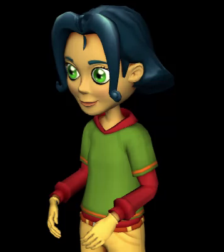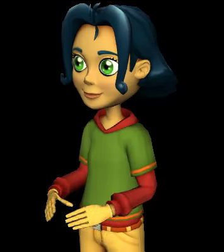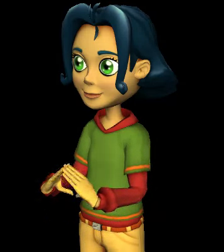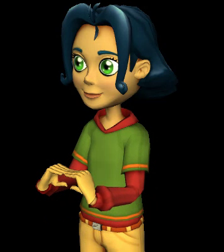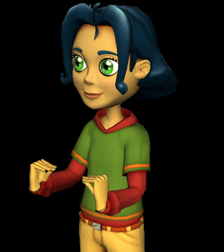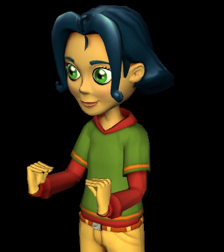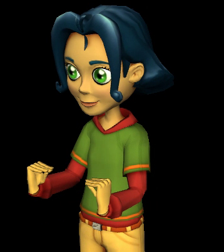هادئ